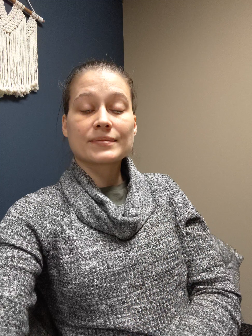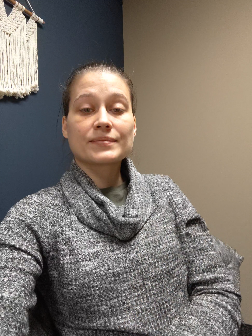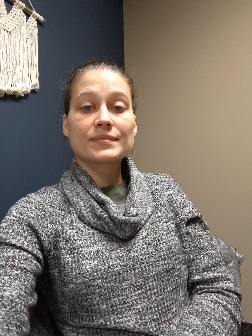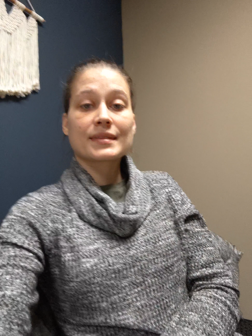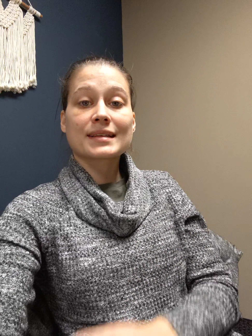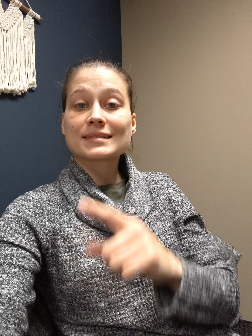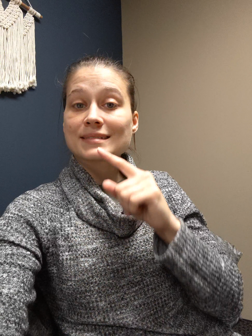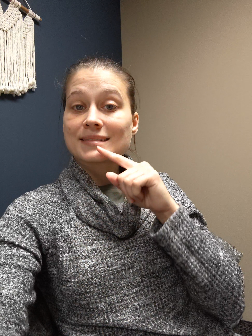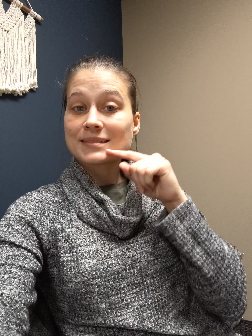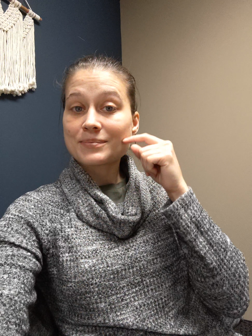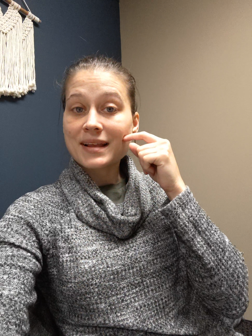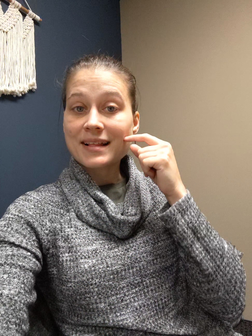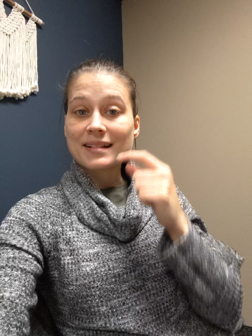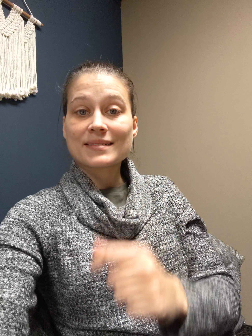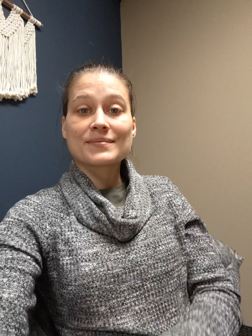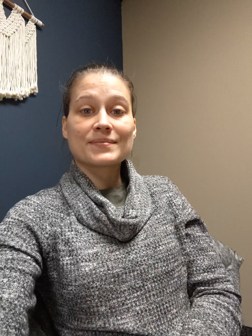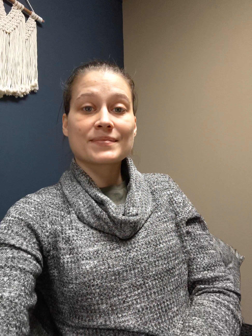smile